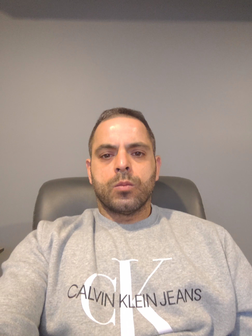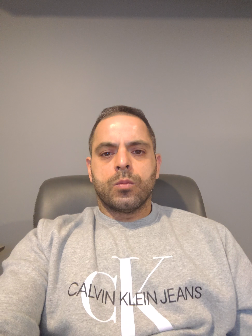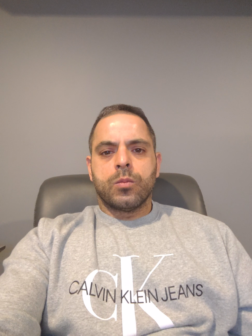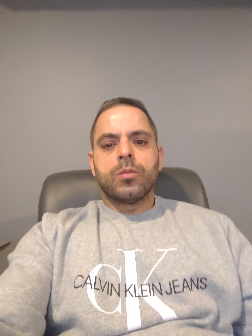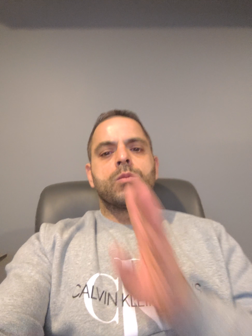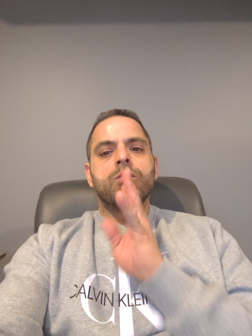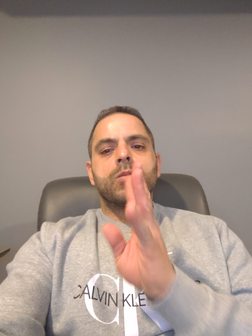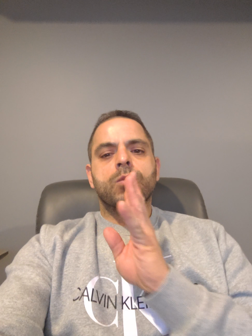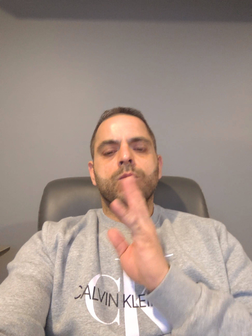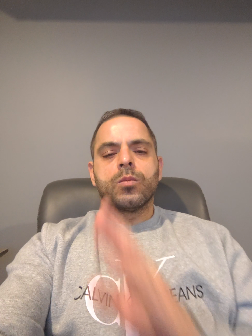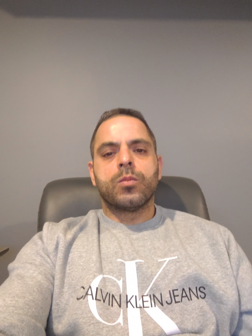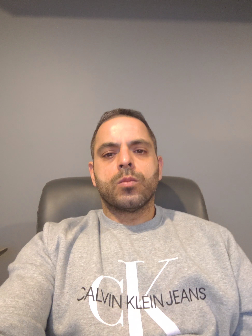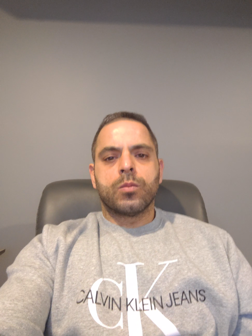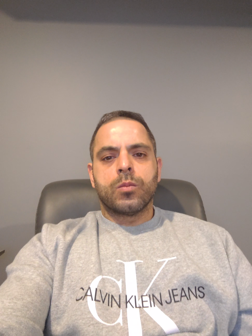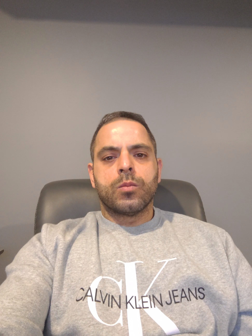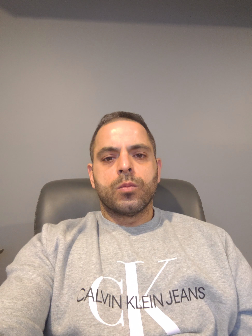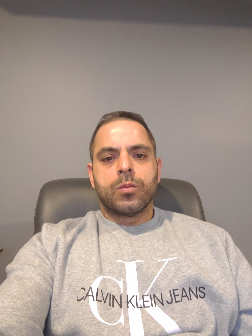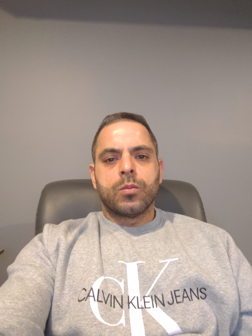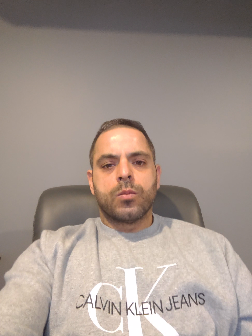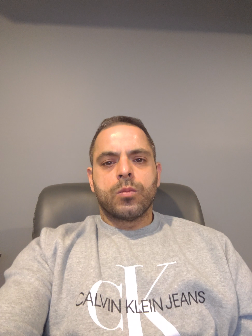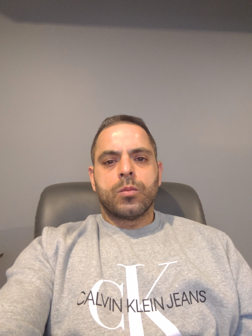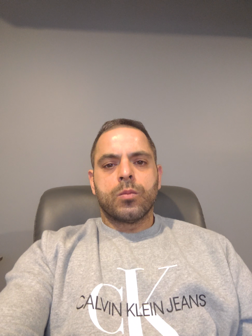talk